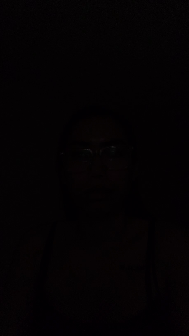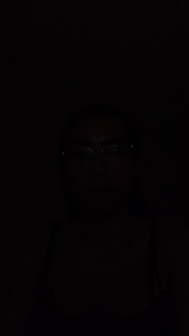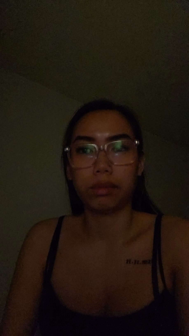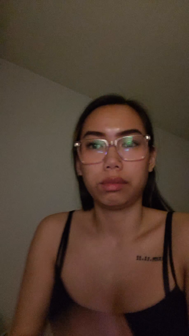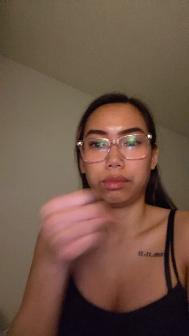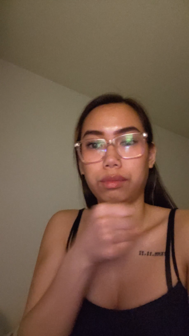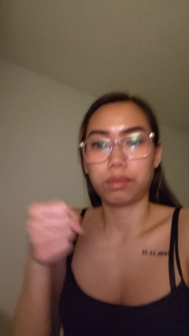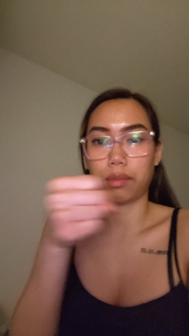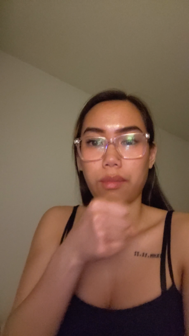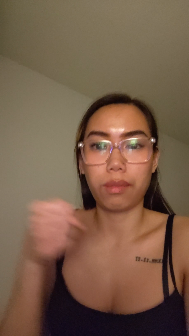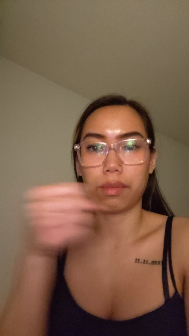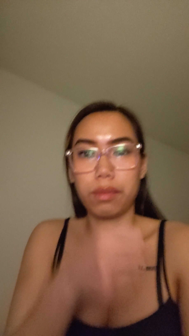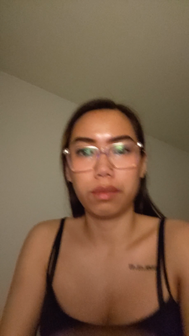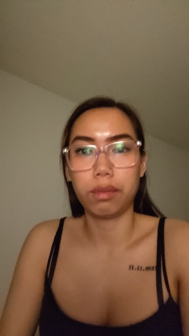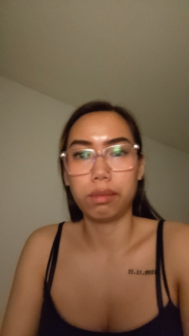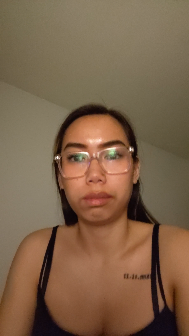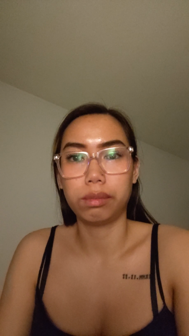coffee